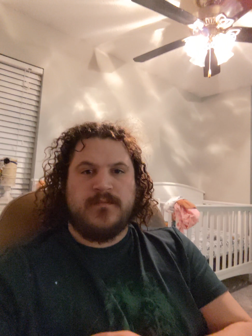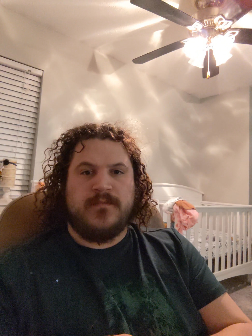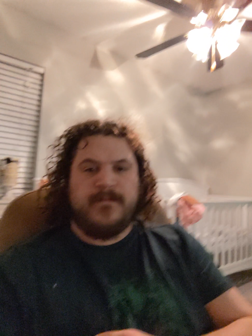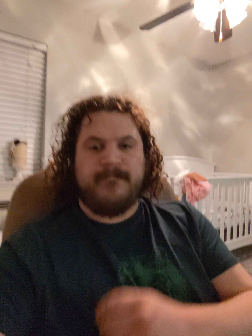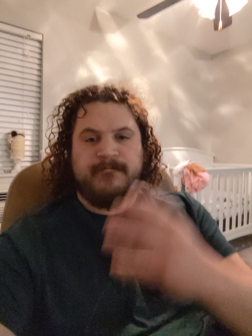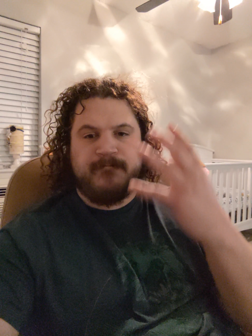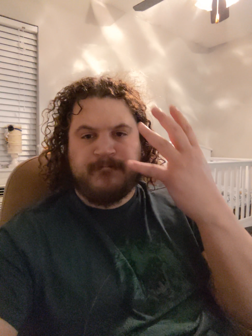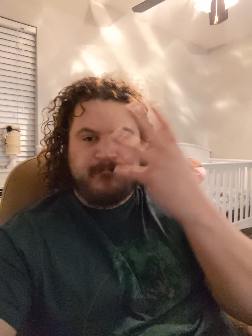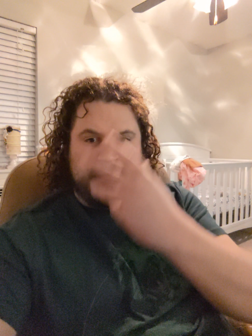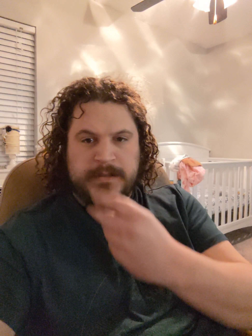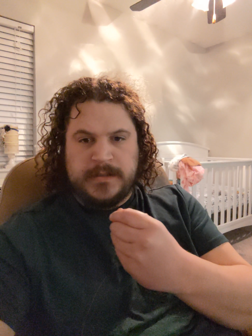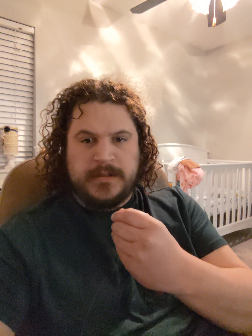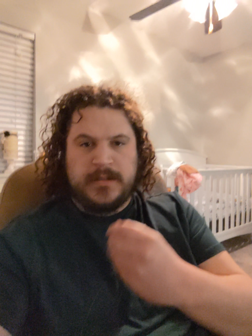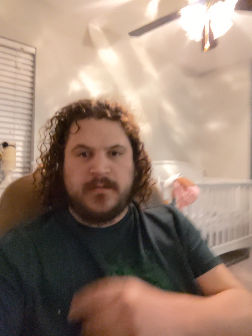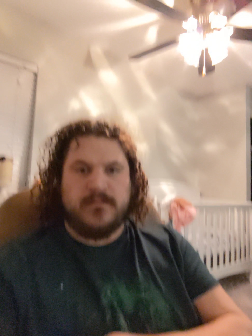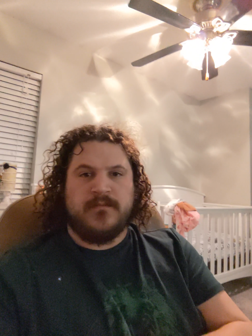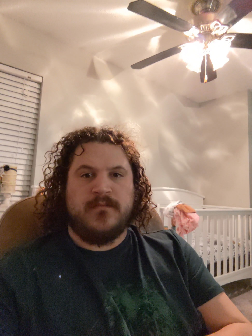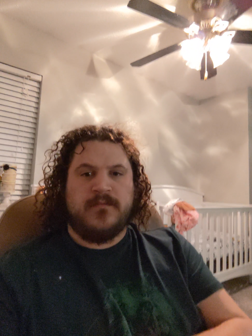pretty